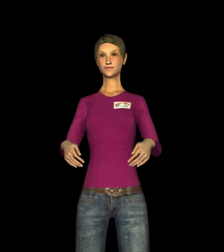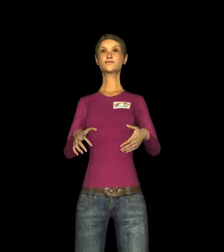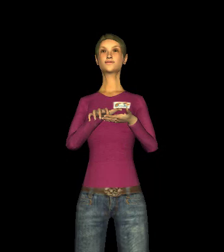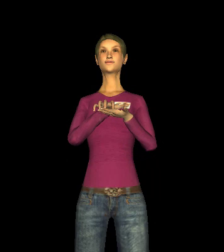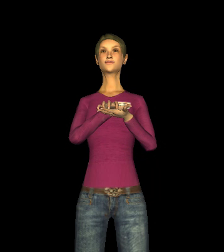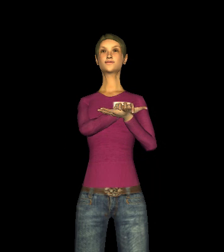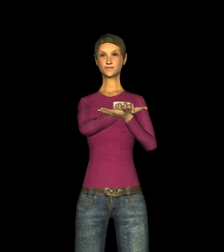بخيل